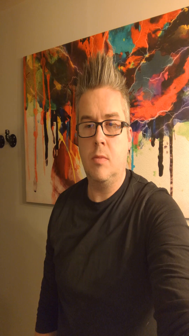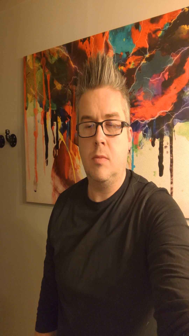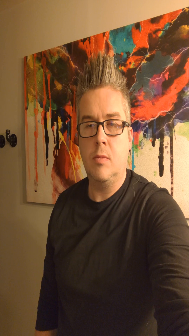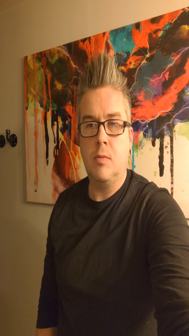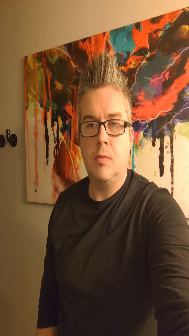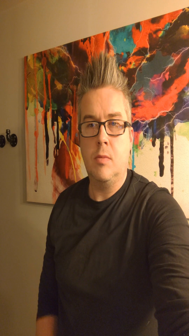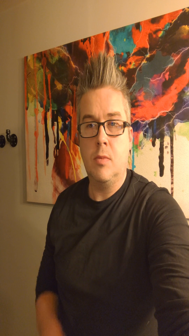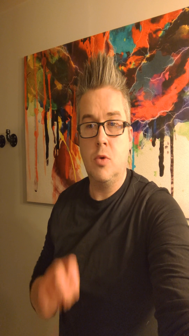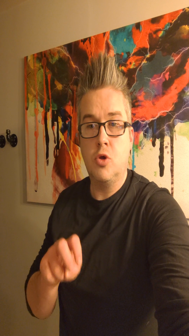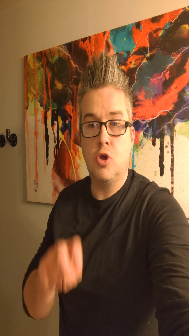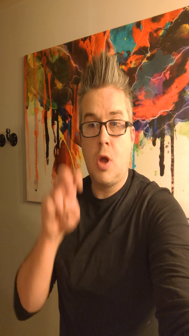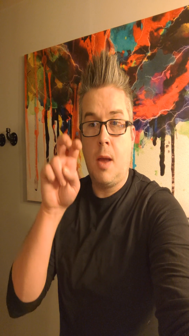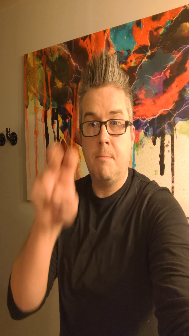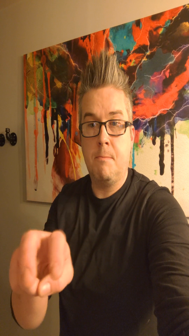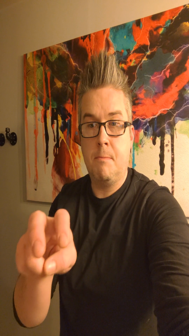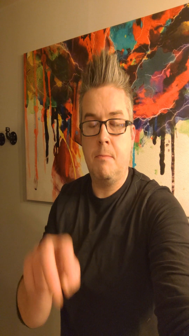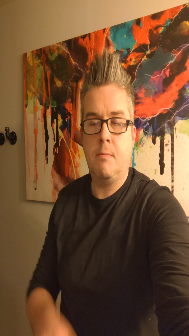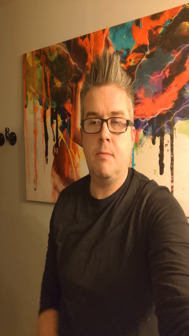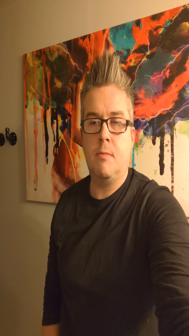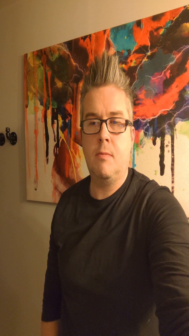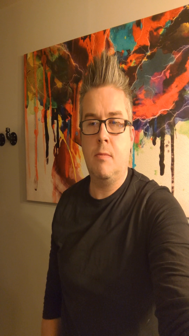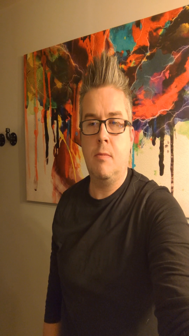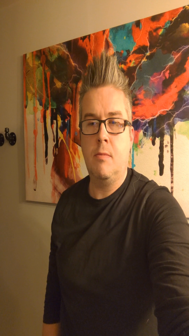jump